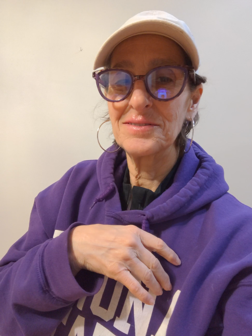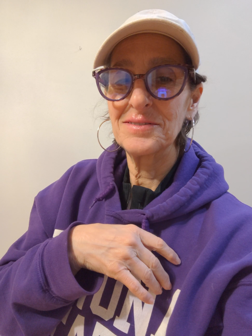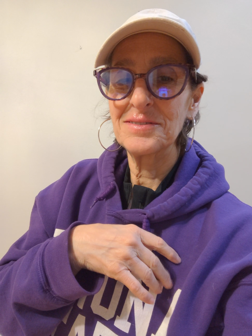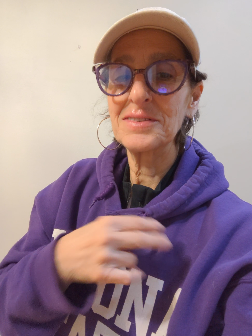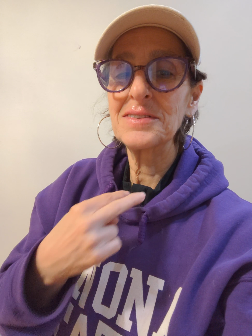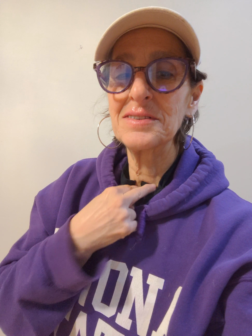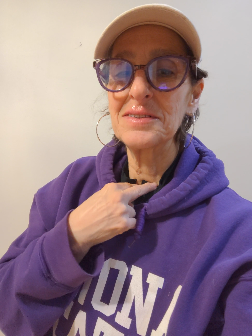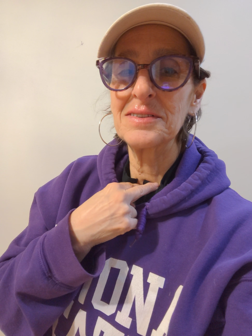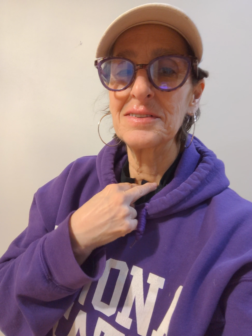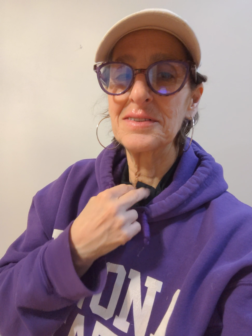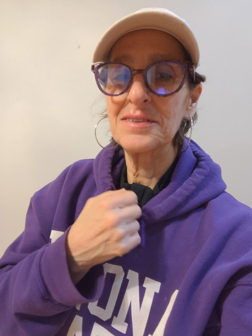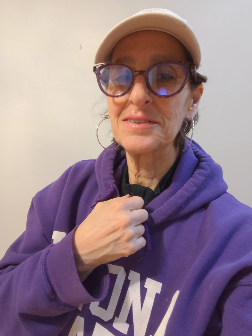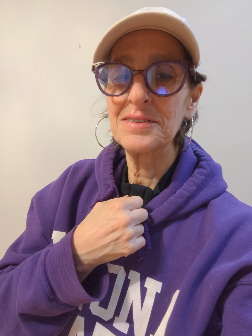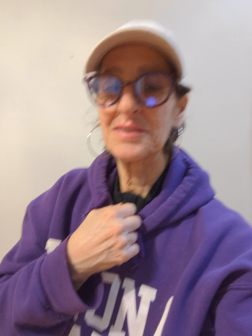stuck